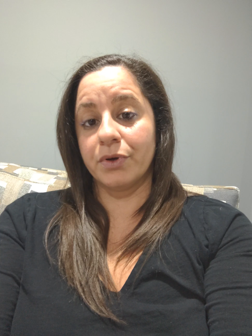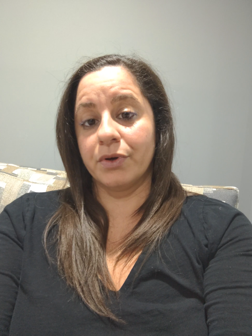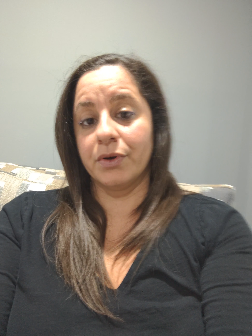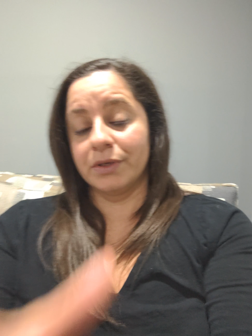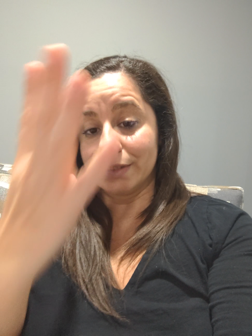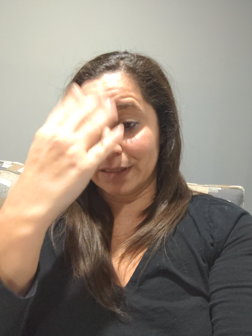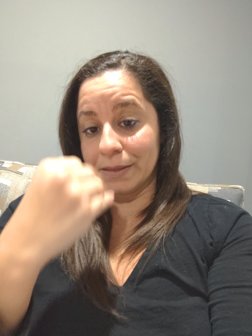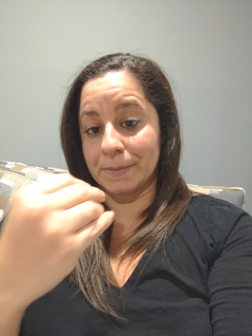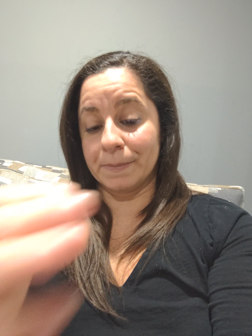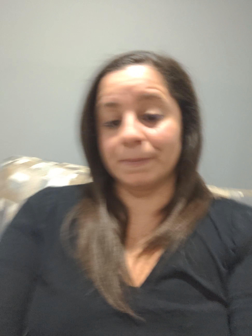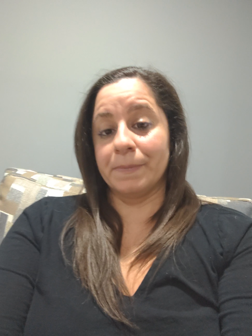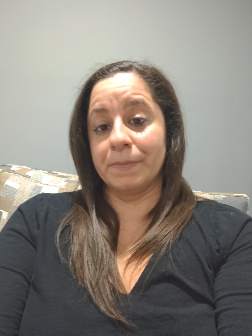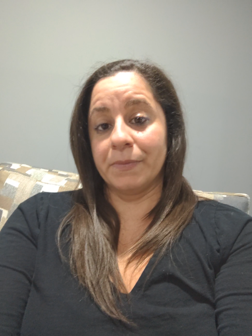sleep